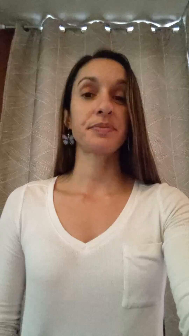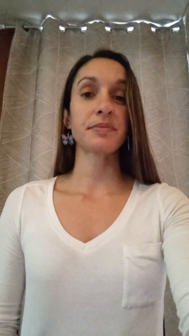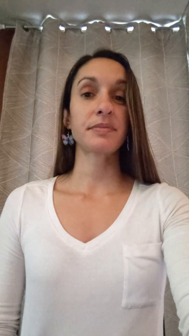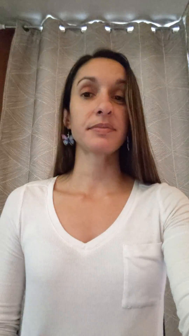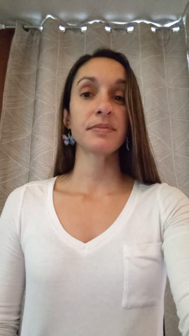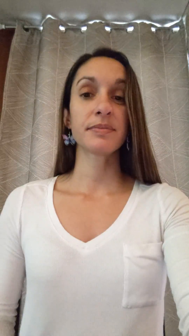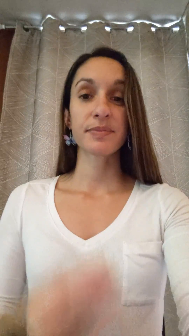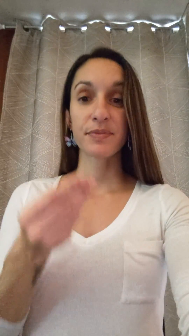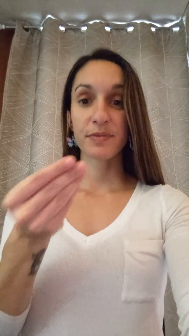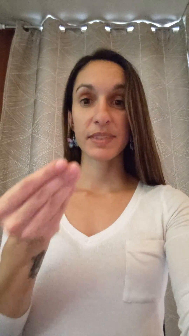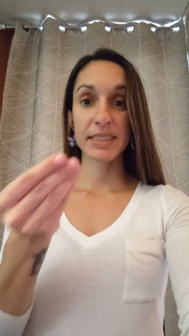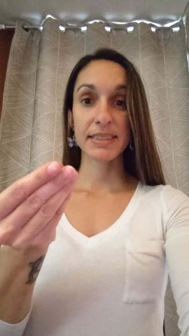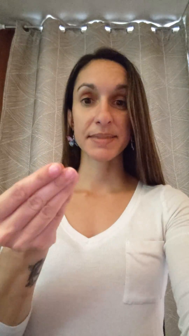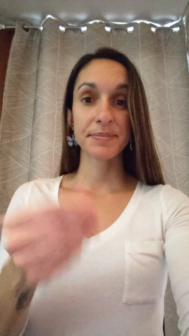feed